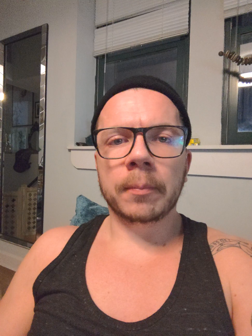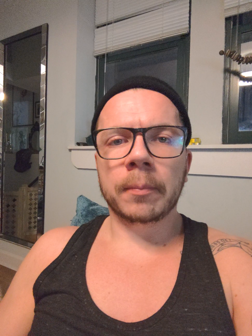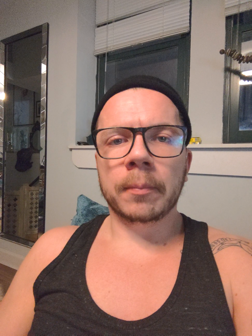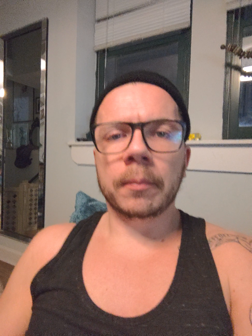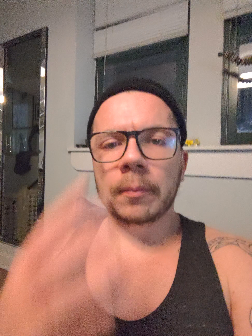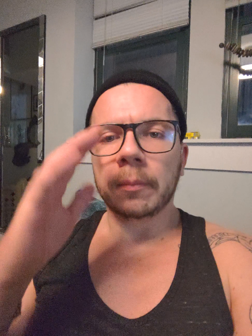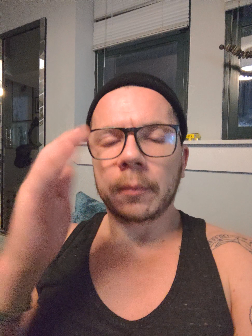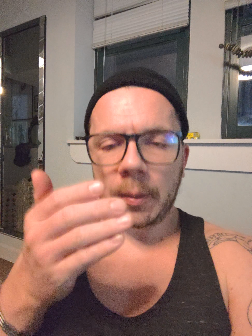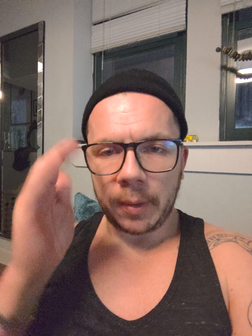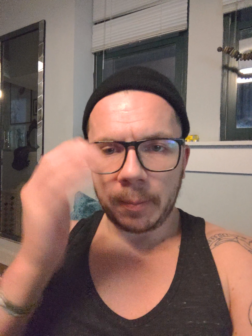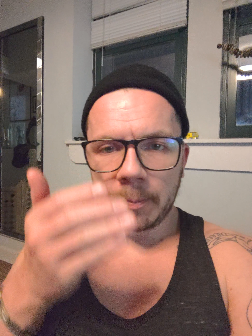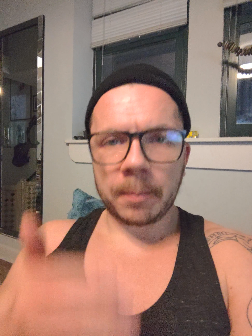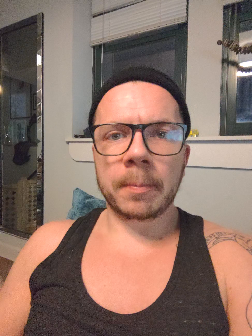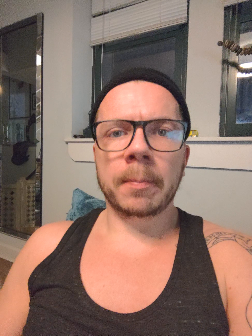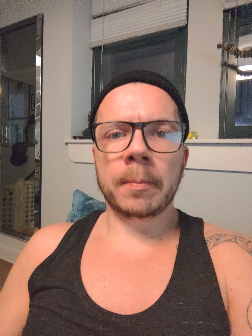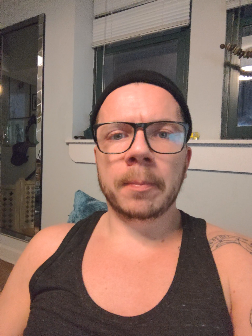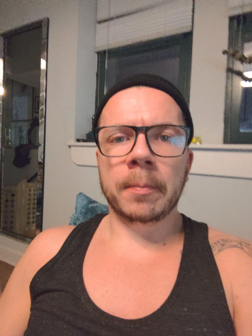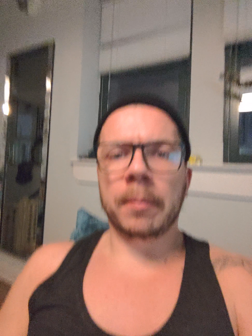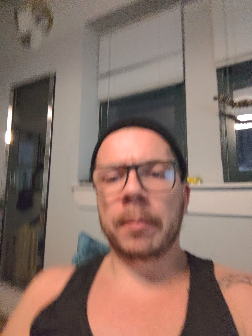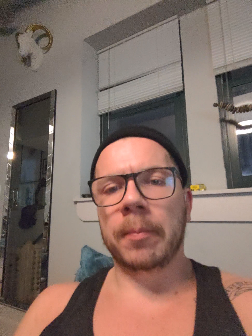sleepy